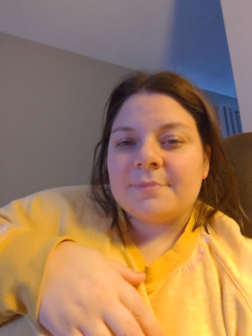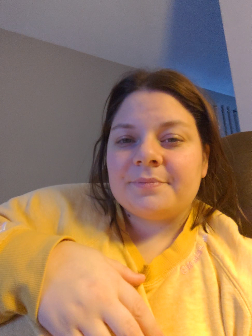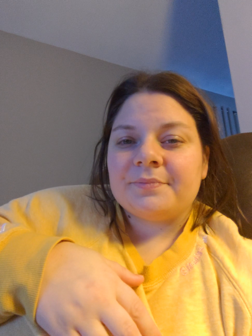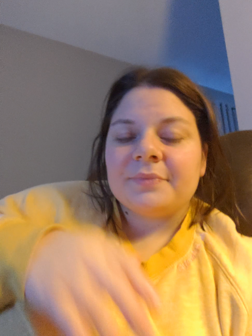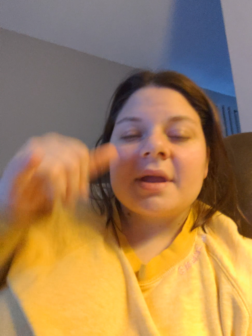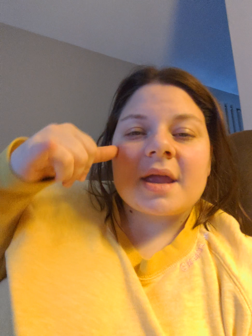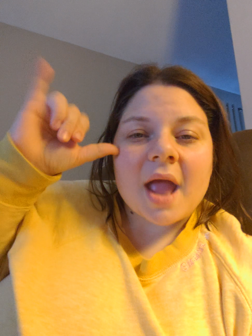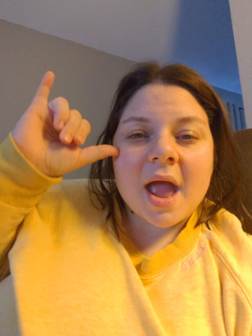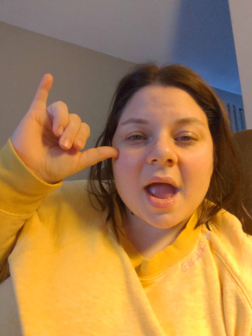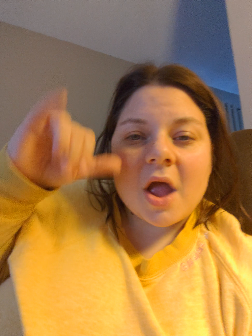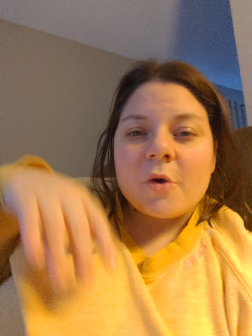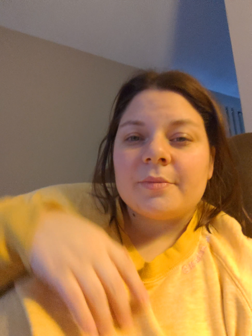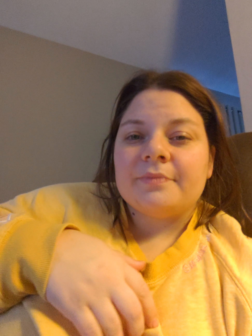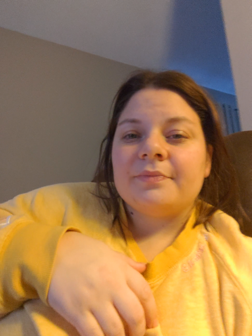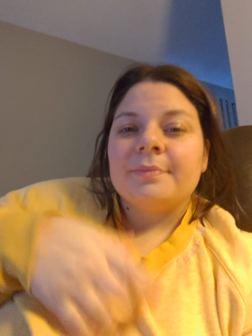cow